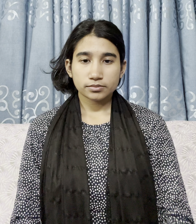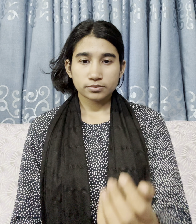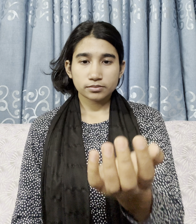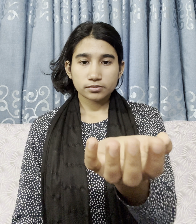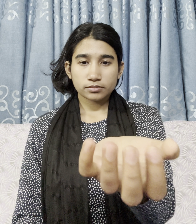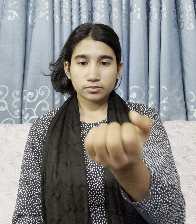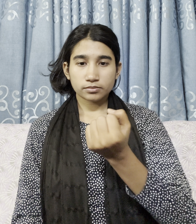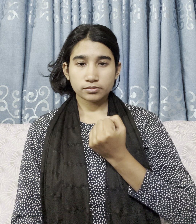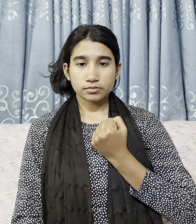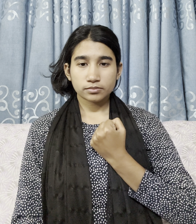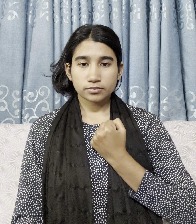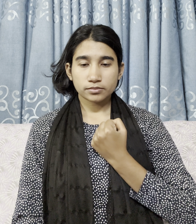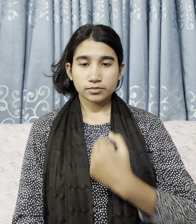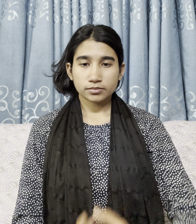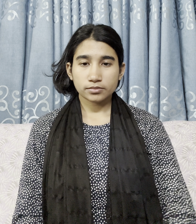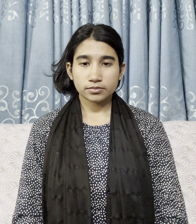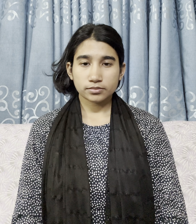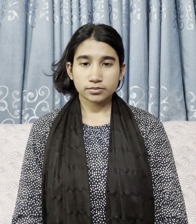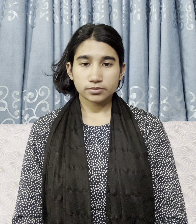দাও